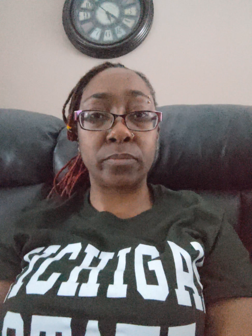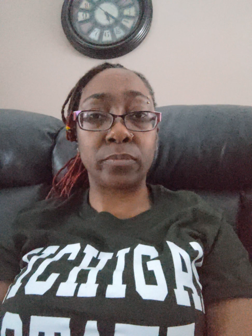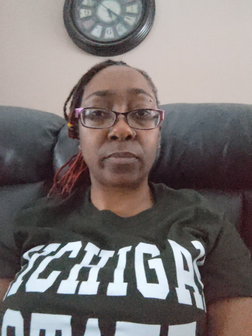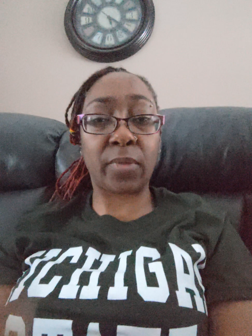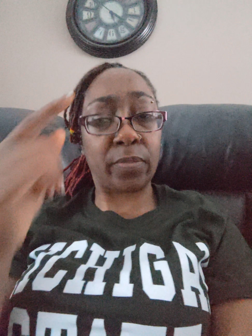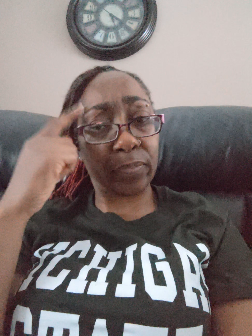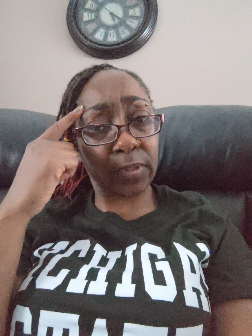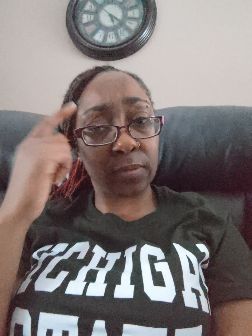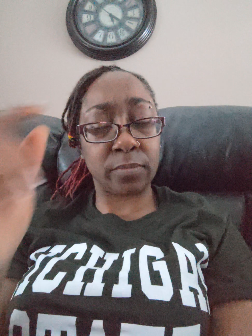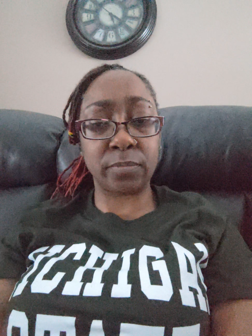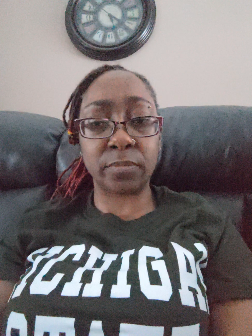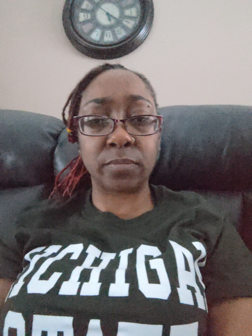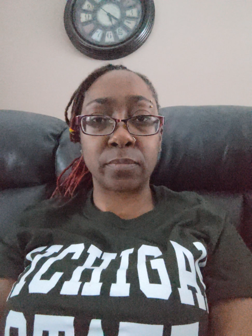think